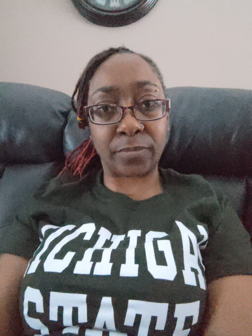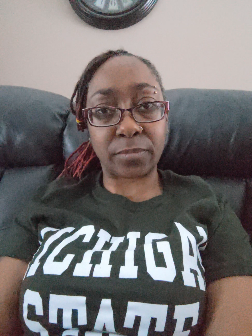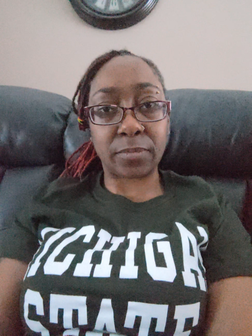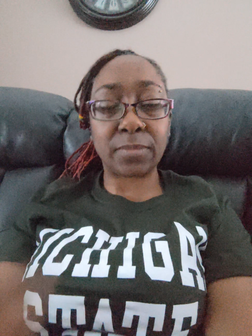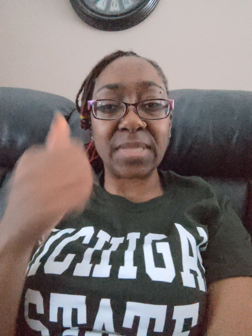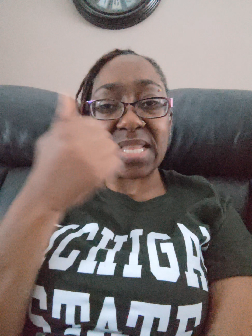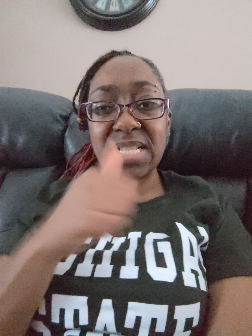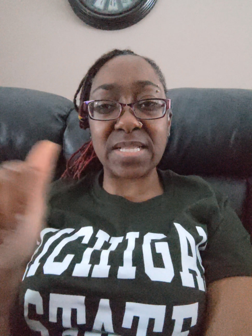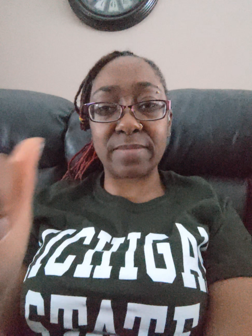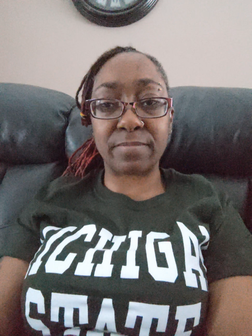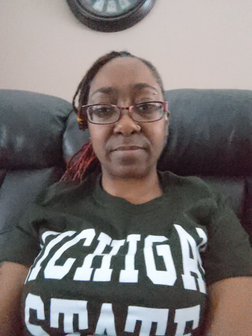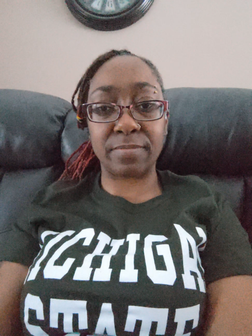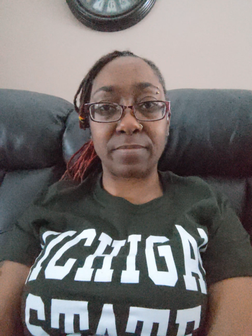any